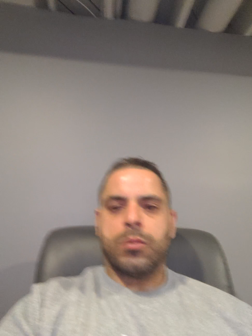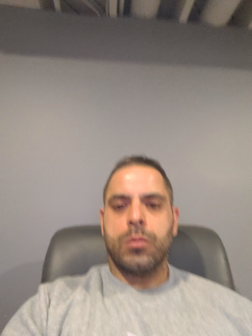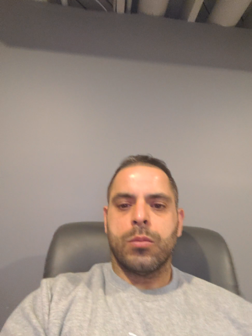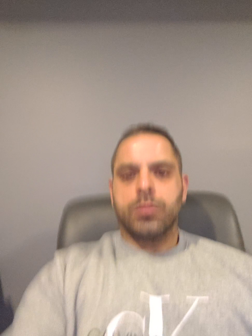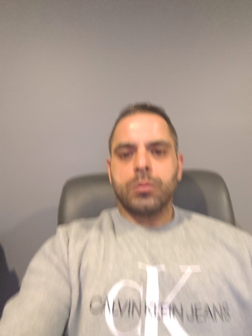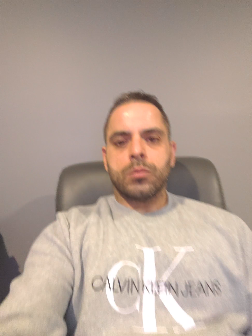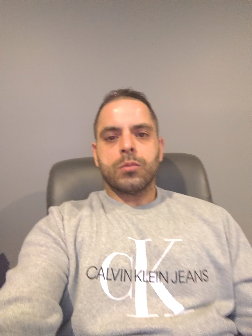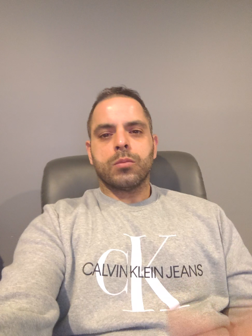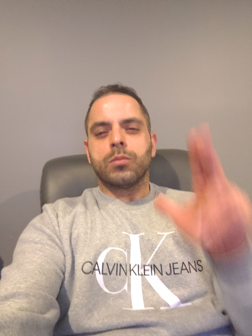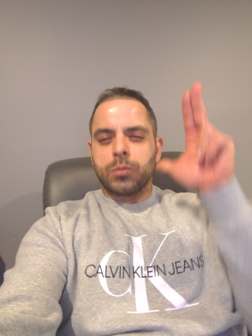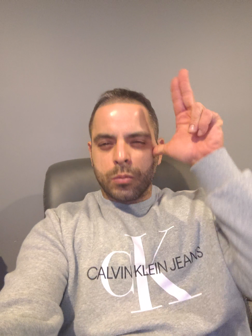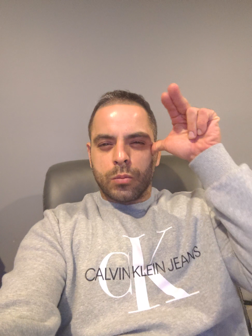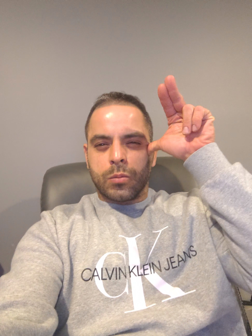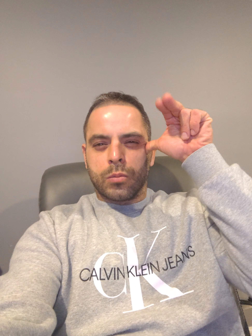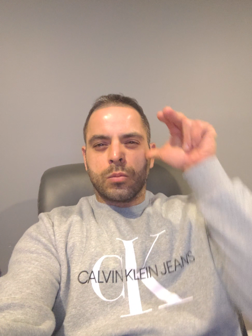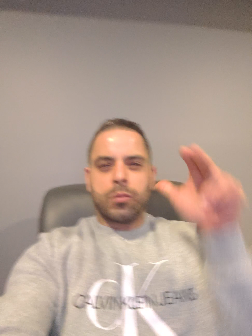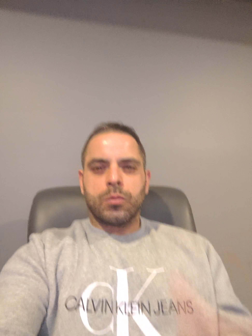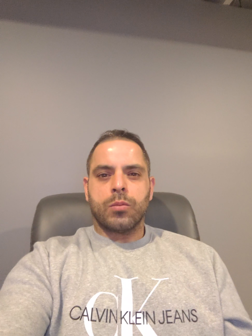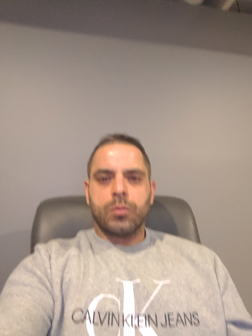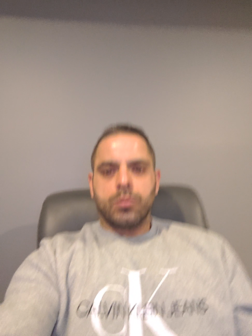horse